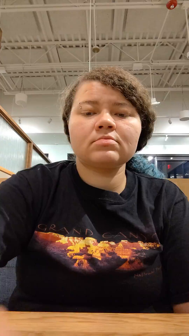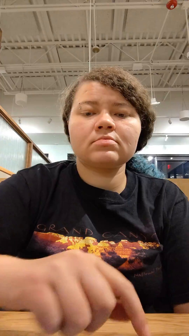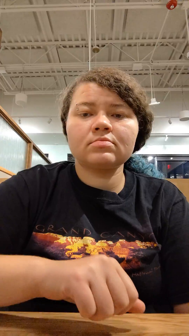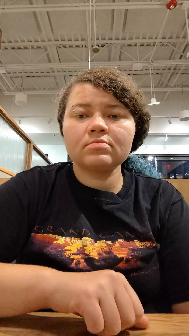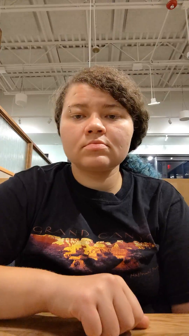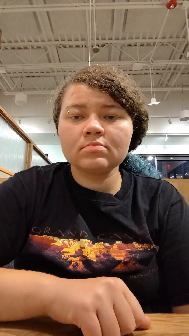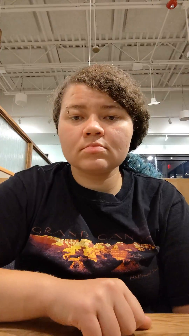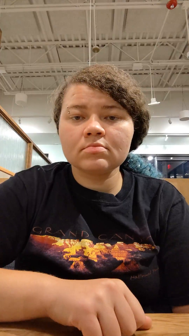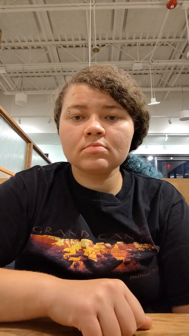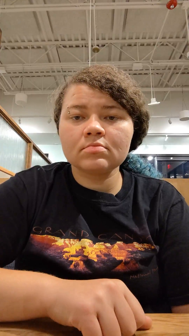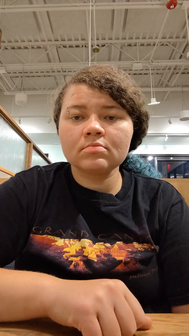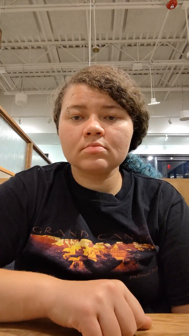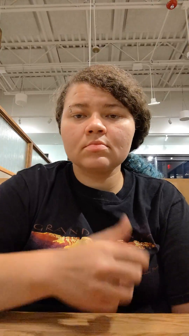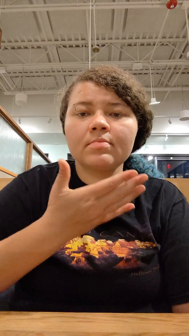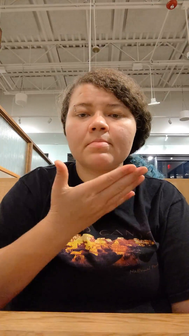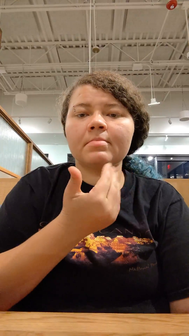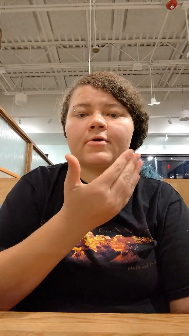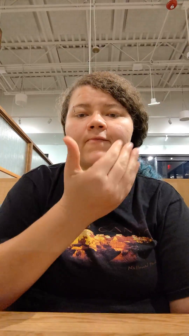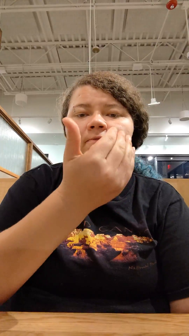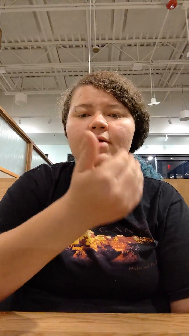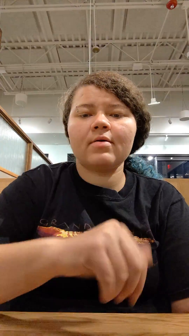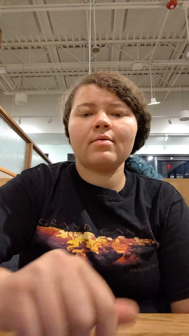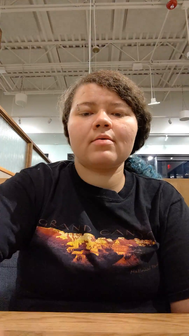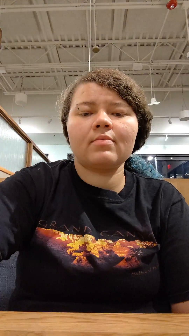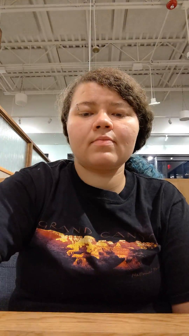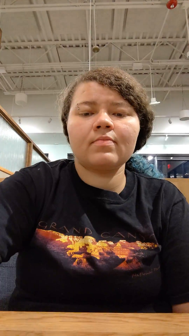butterfly